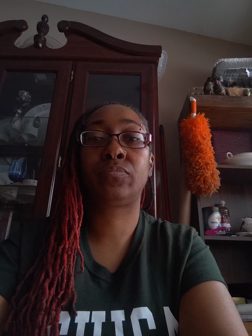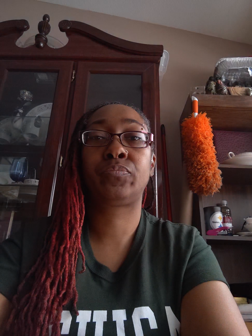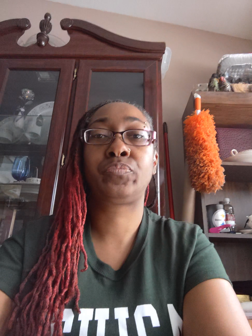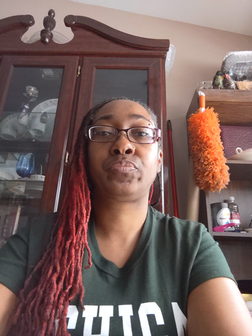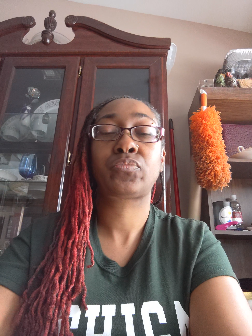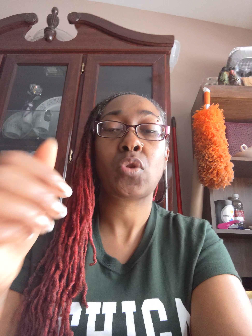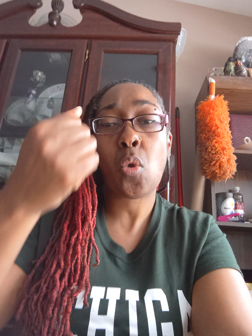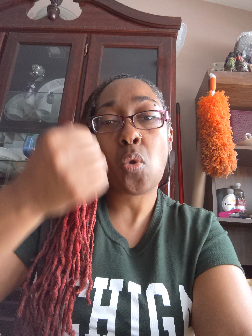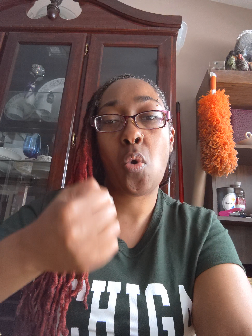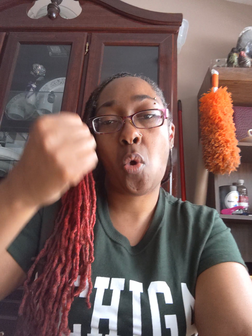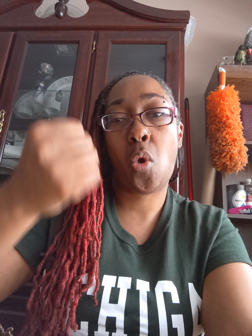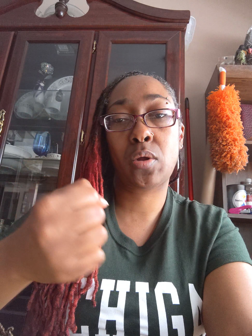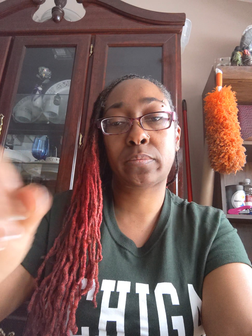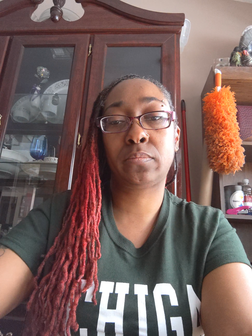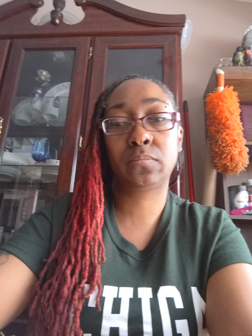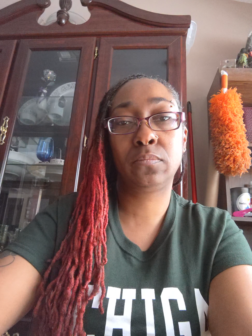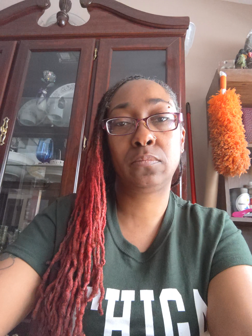car